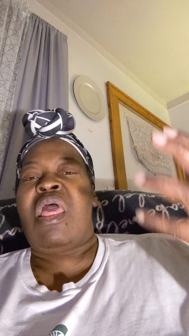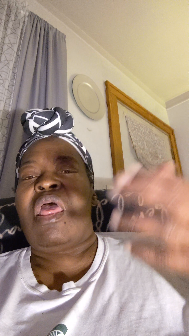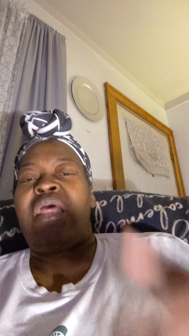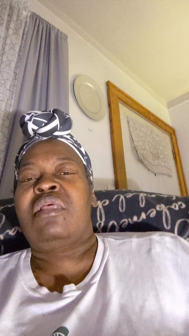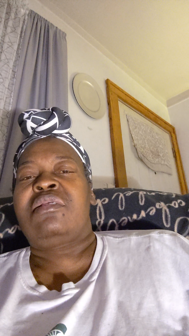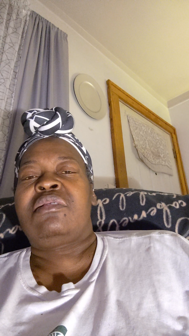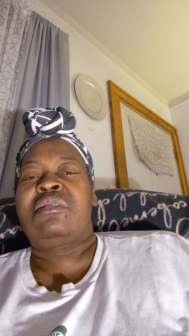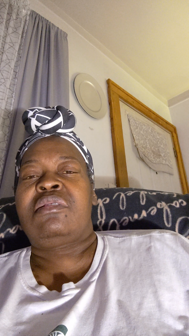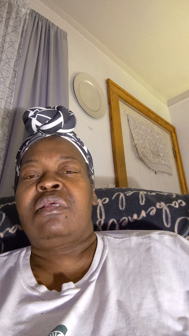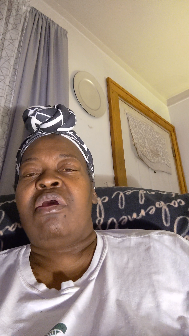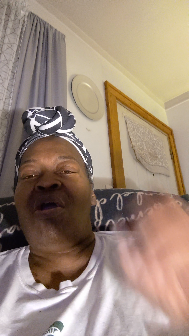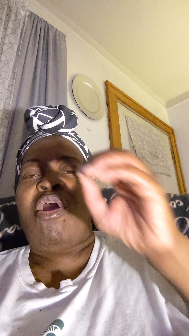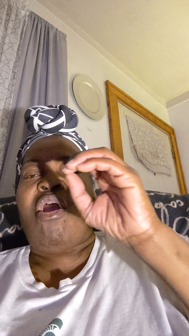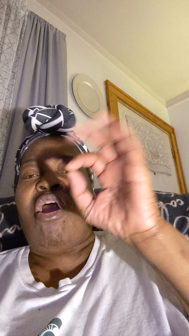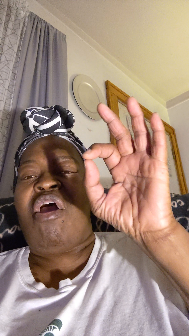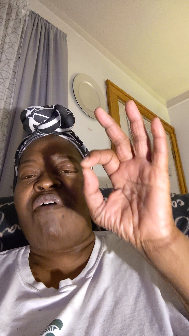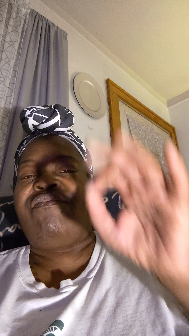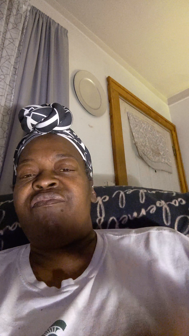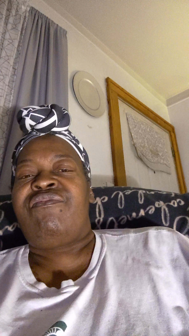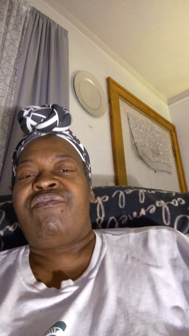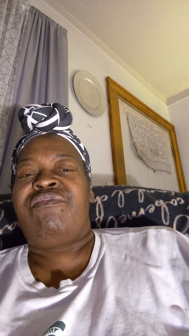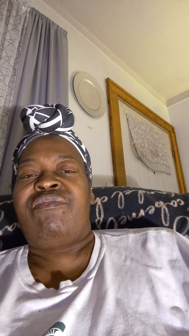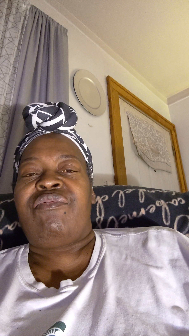of